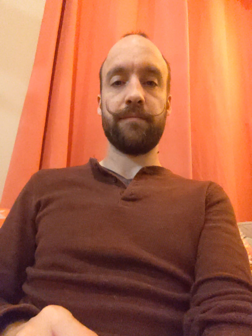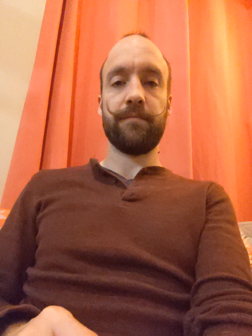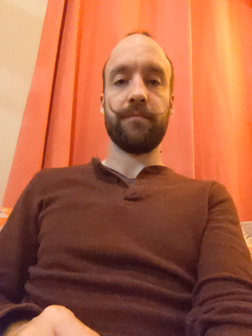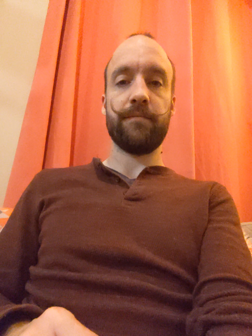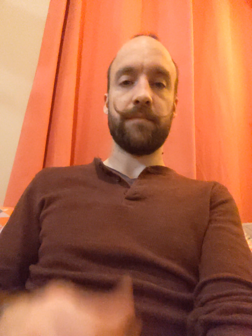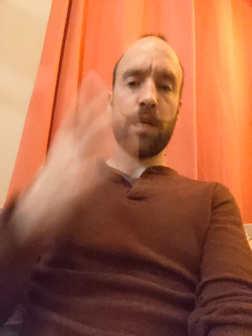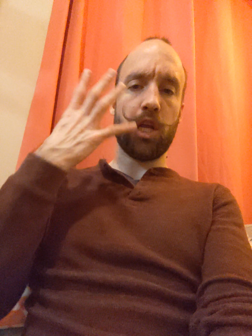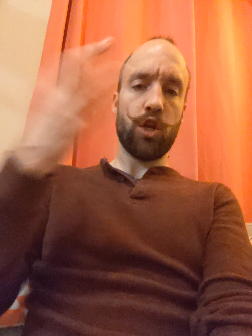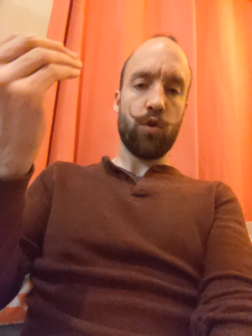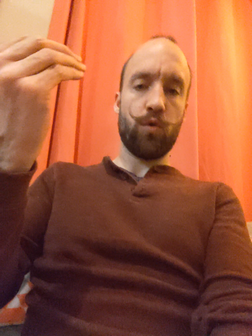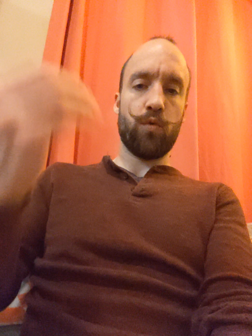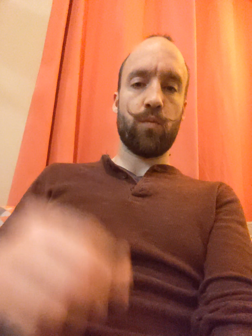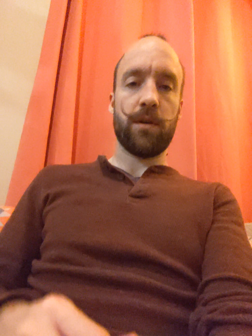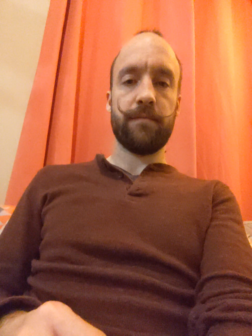go